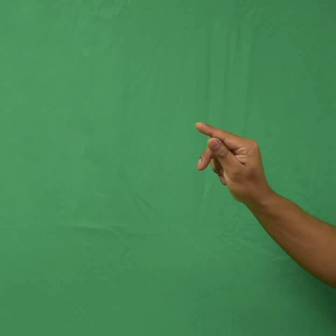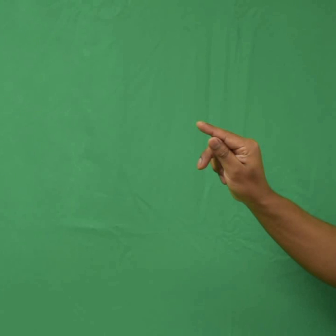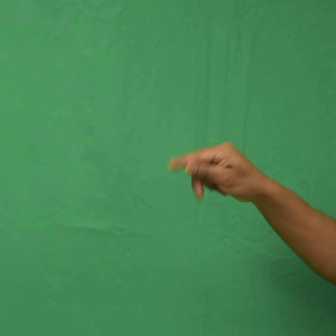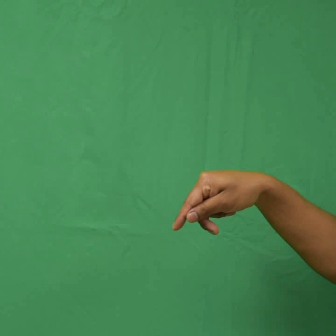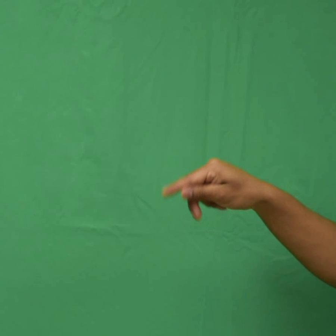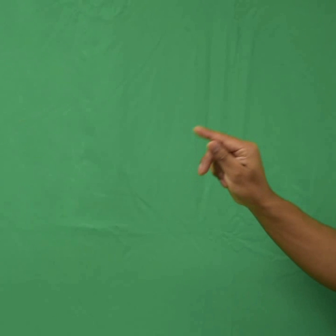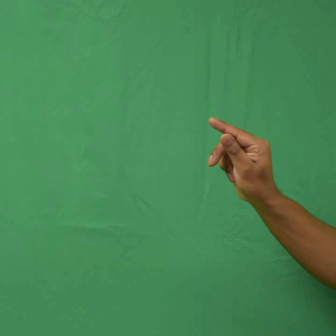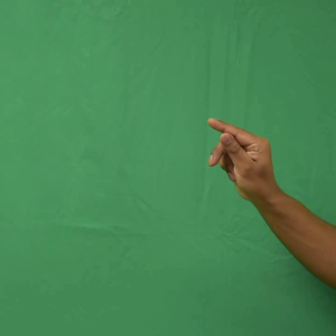K